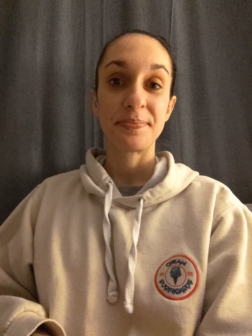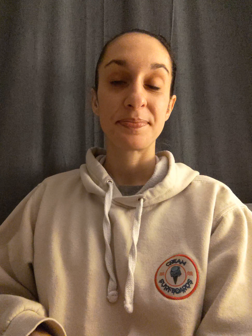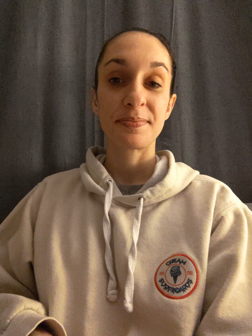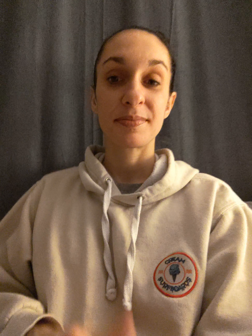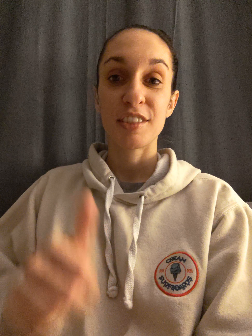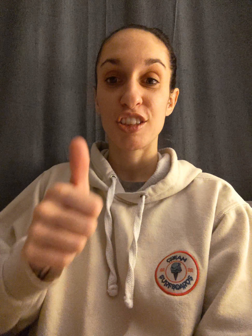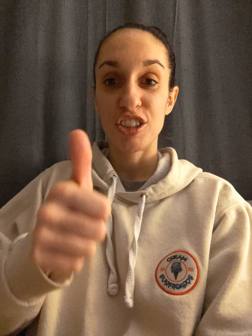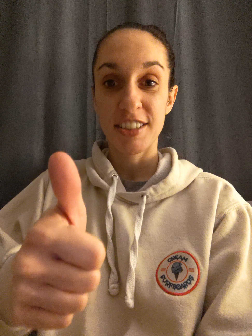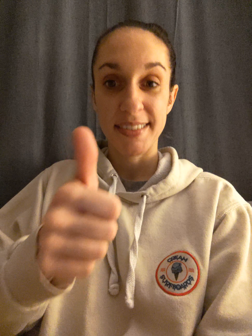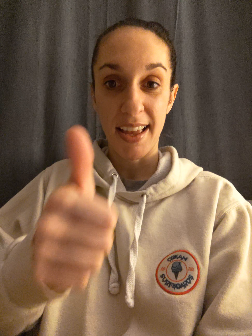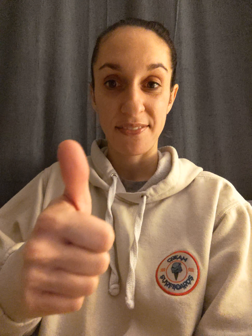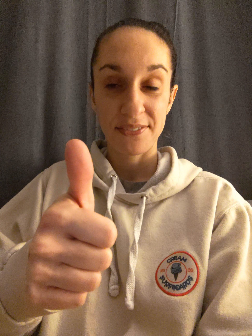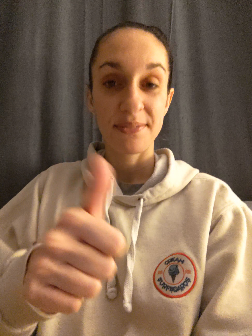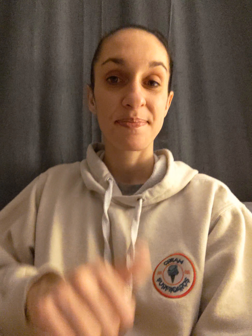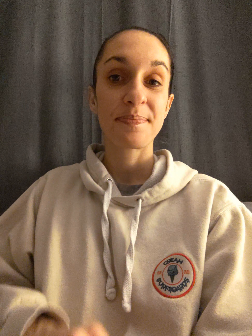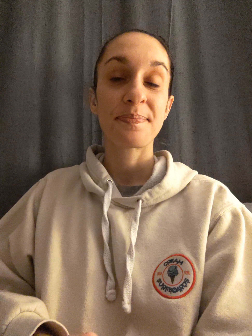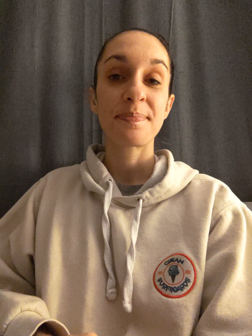yourself